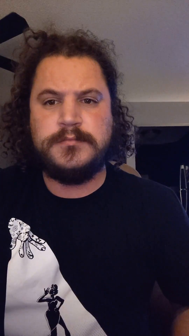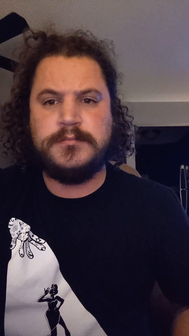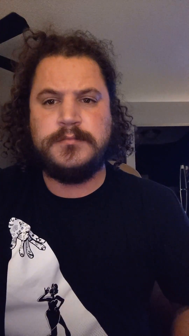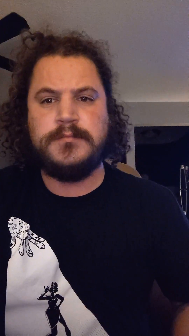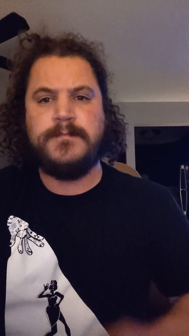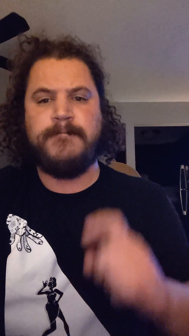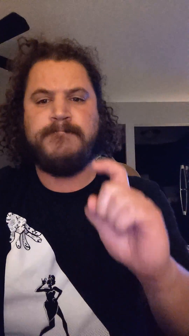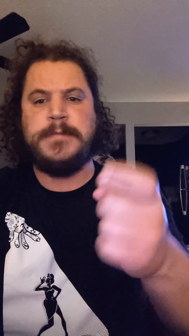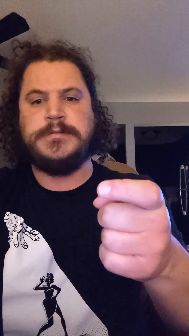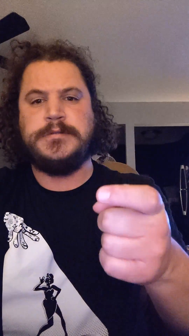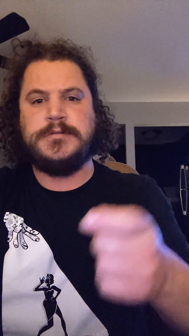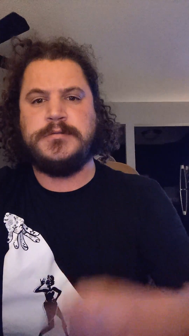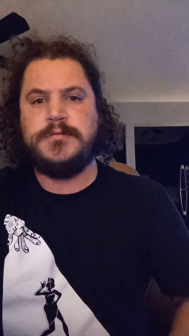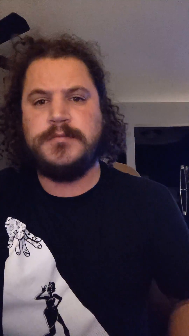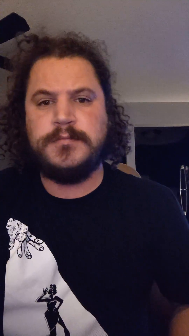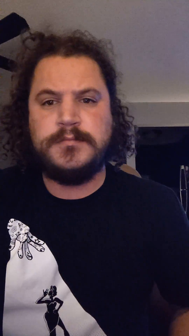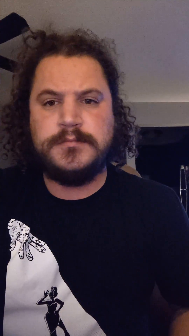present